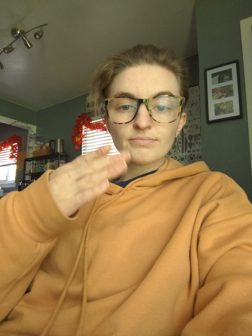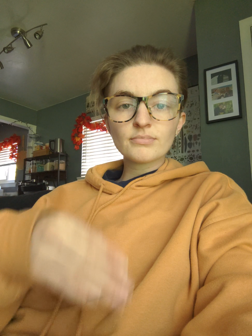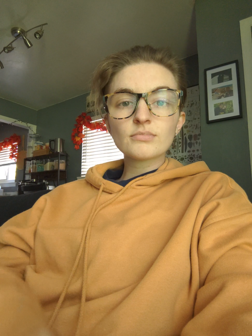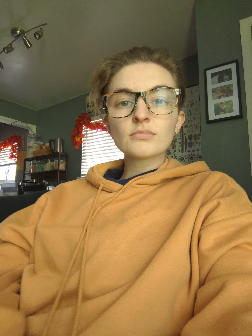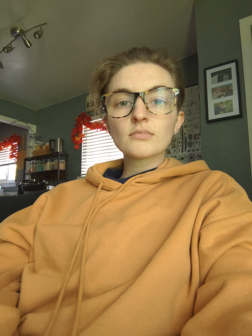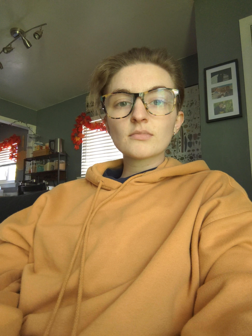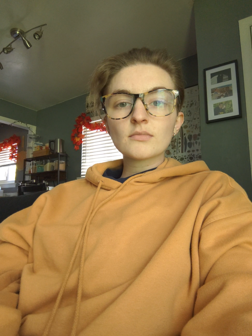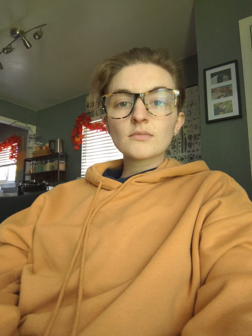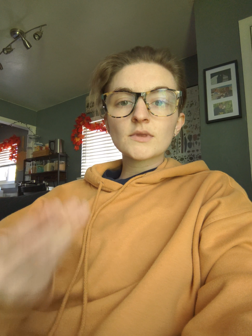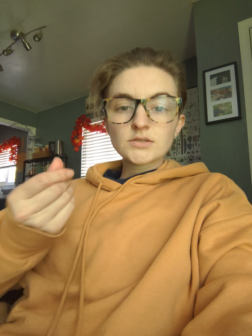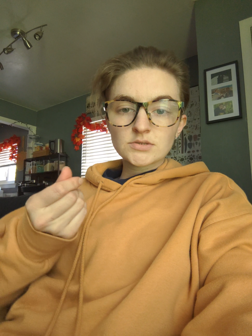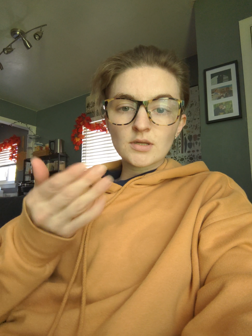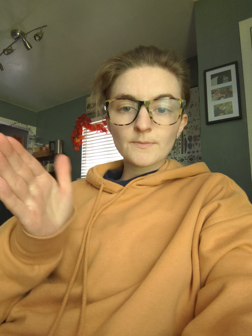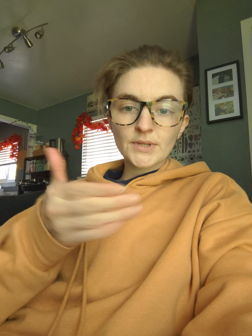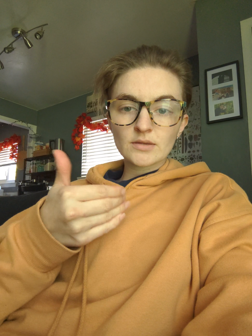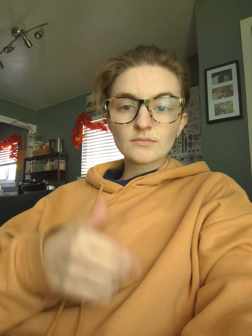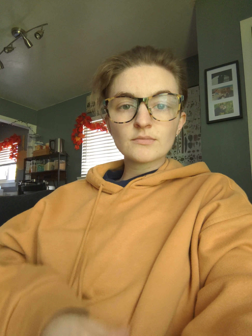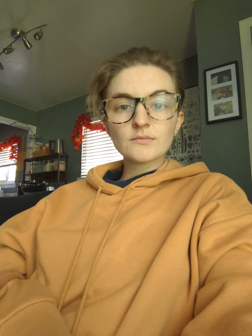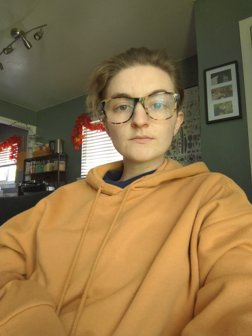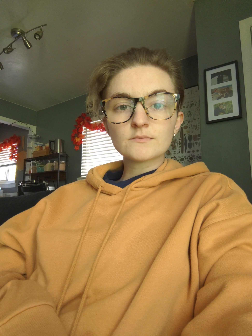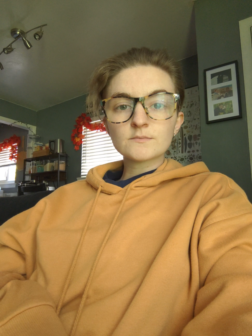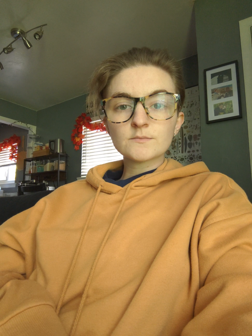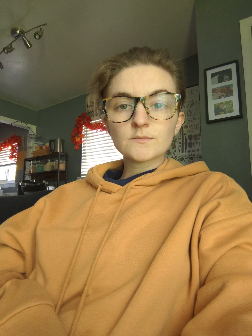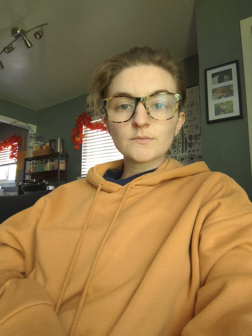sandbox